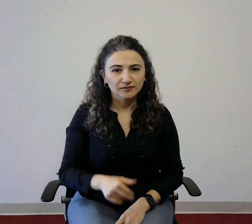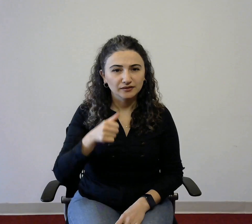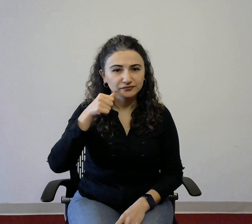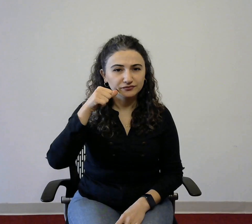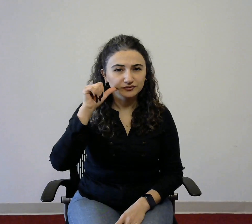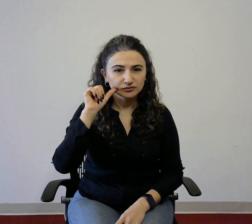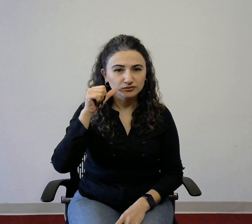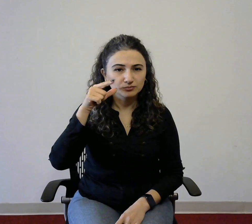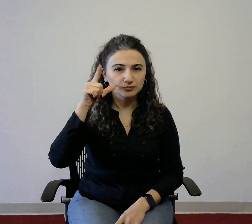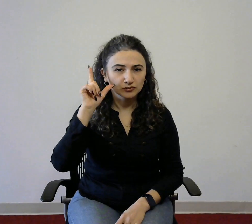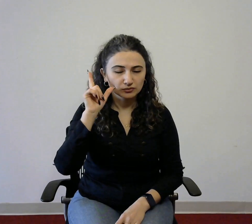srağagün